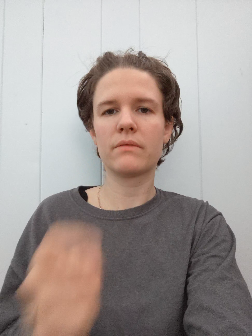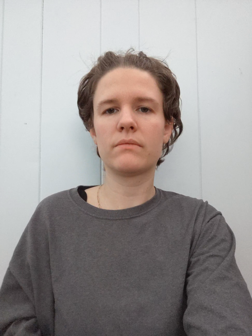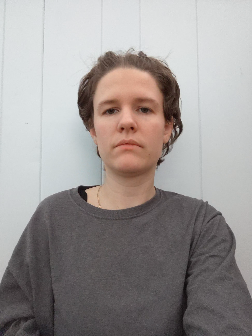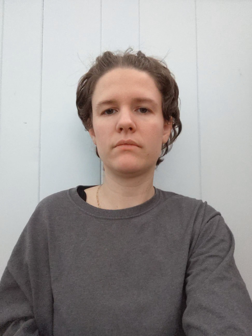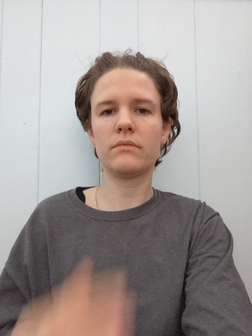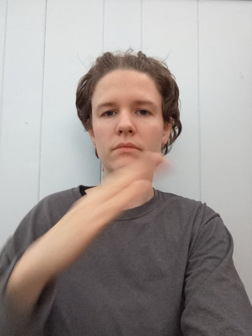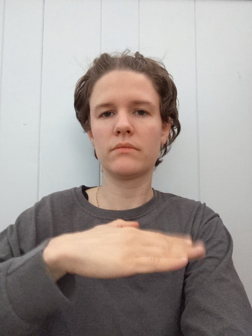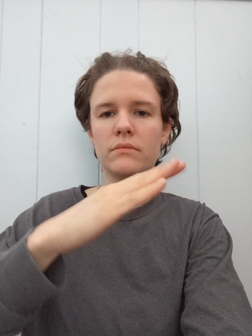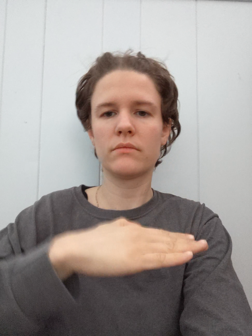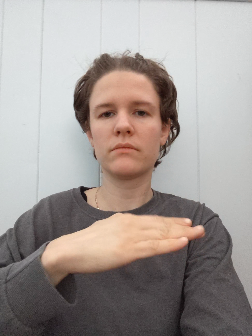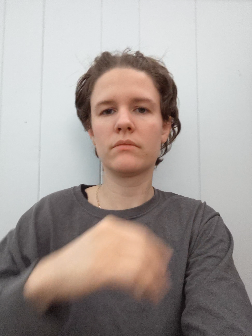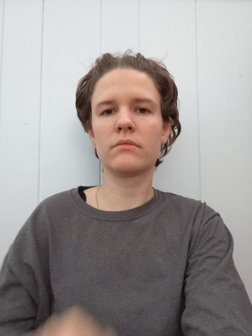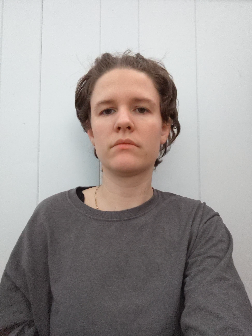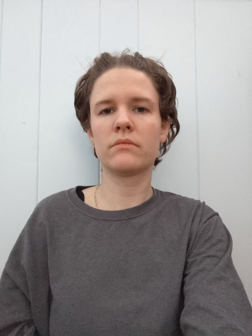table